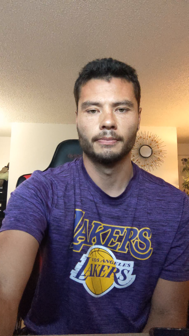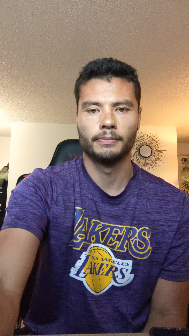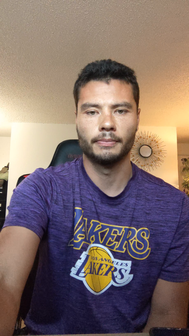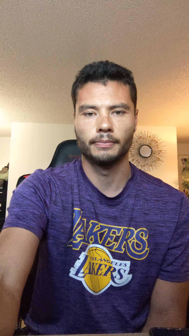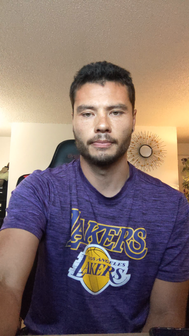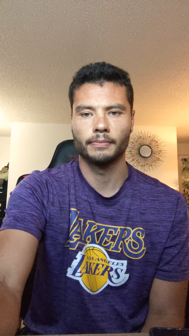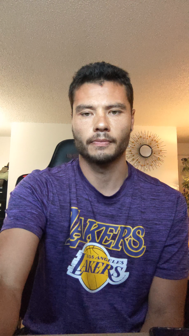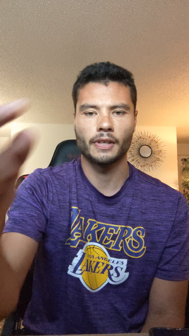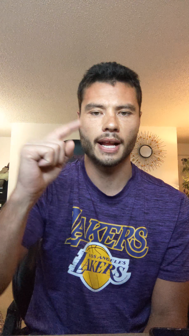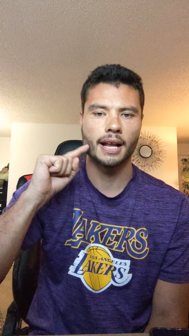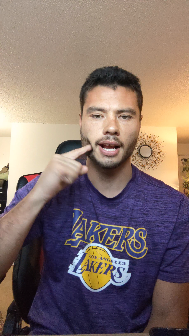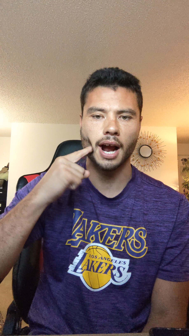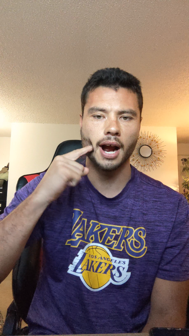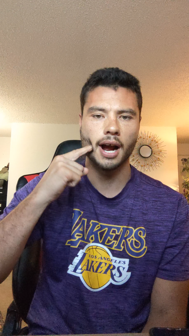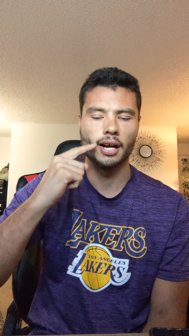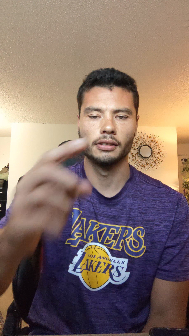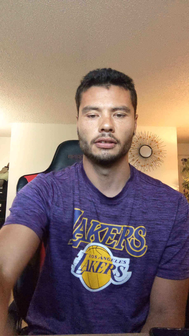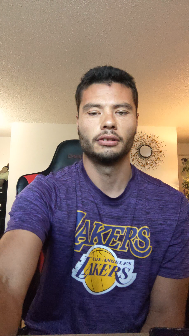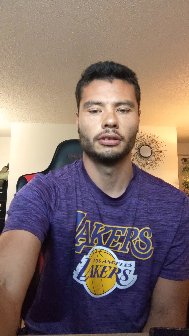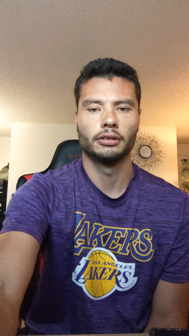candy